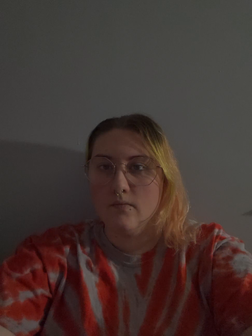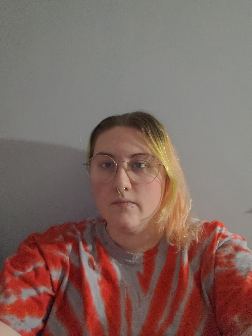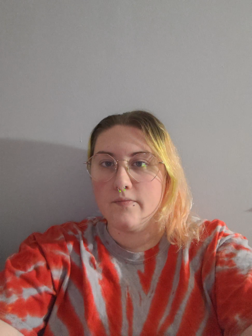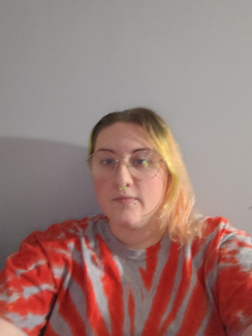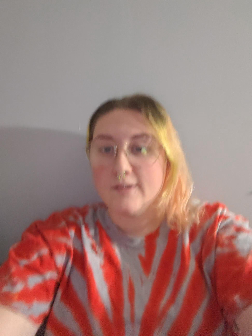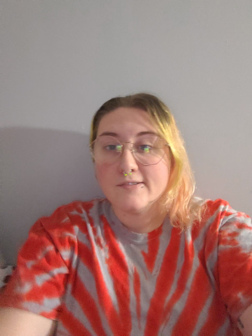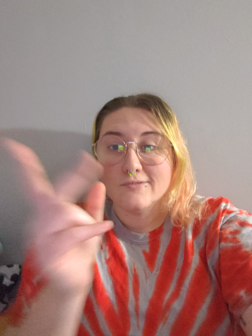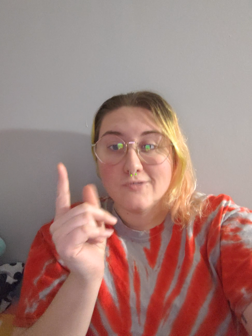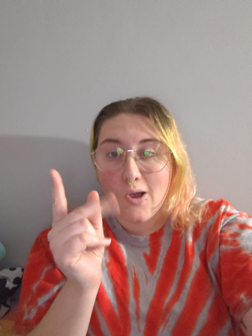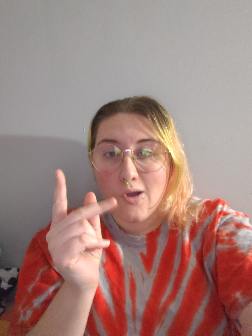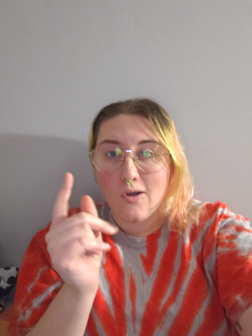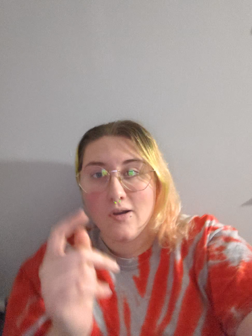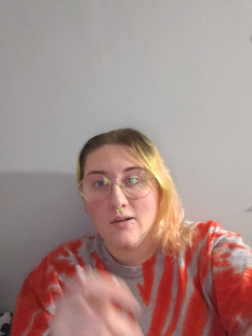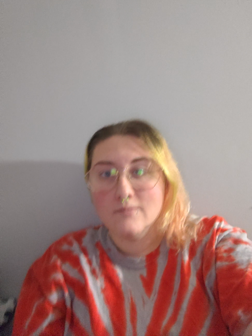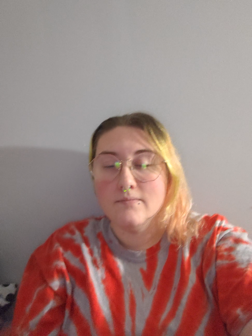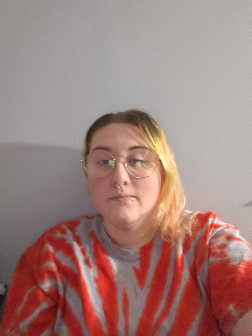dog